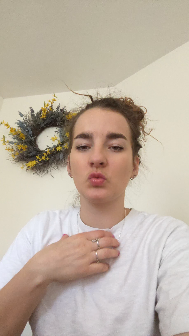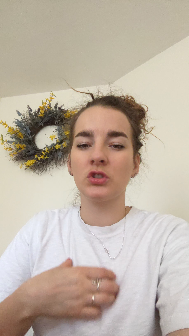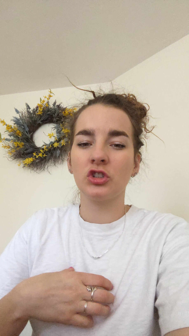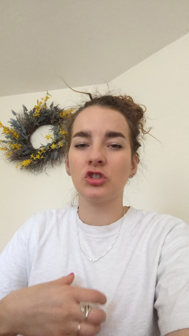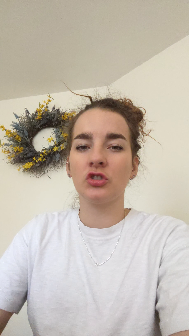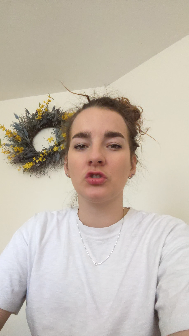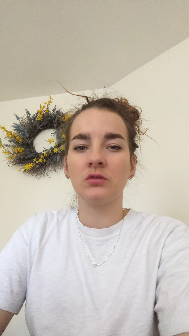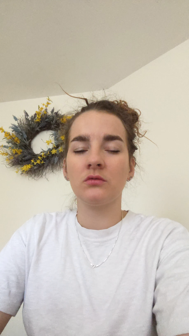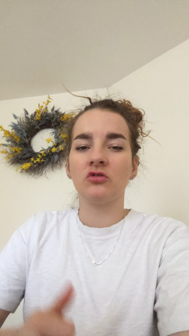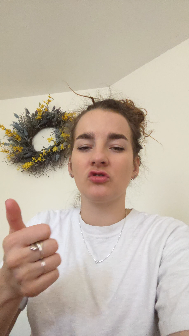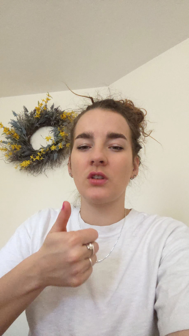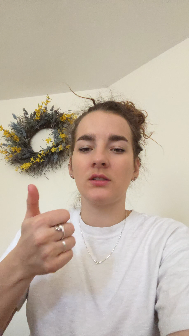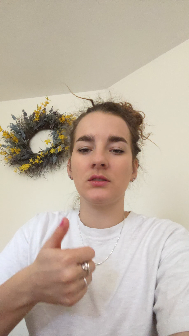chase